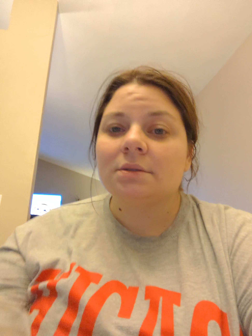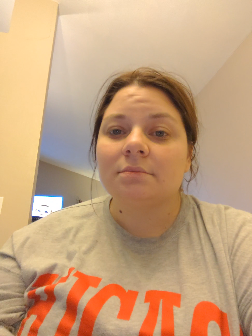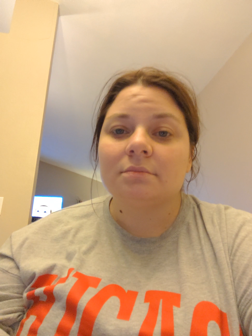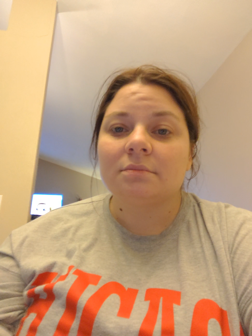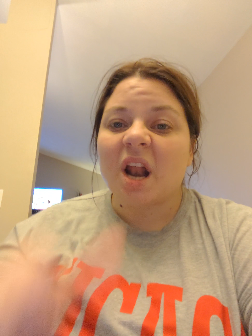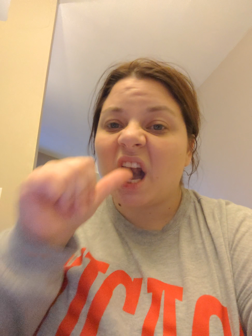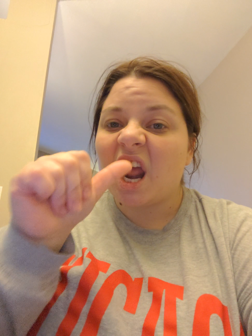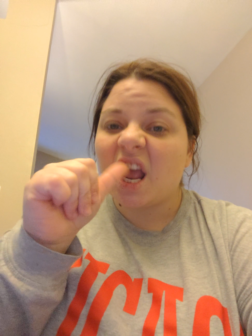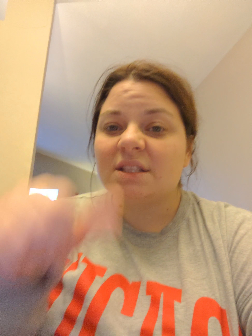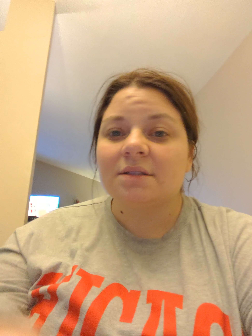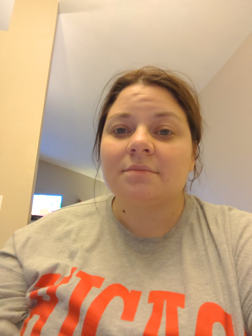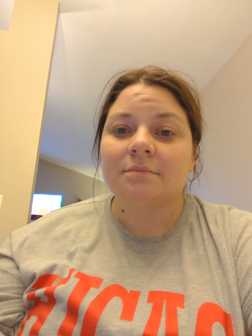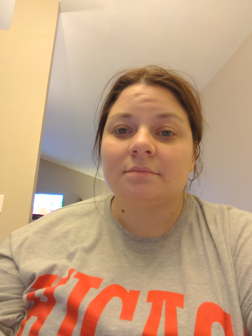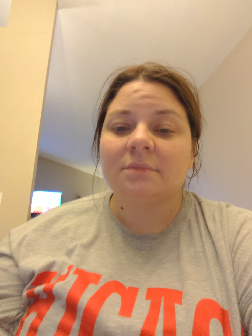nuts